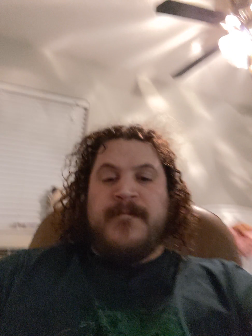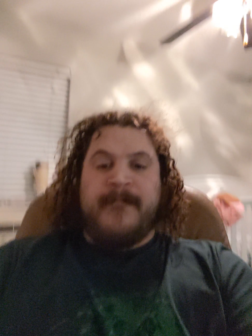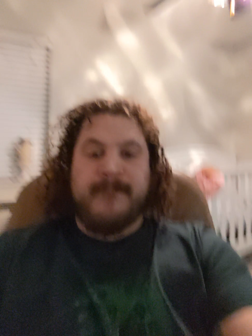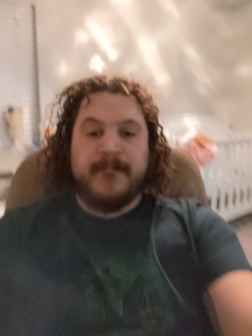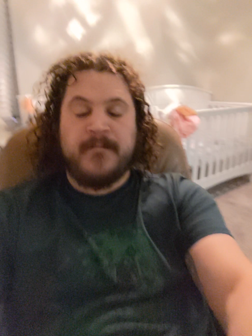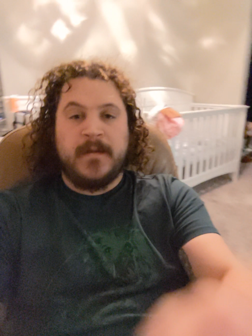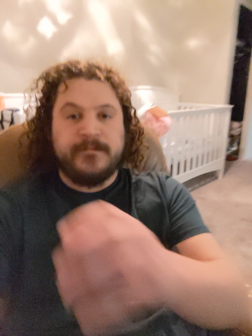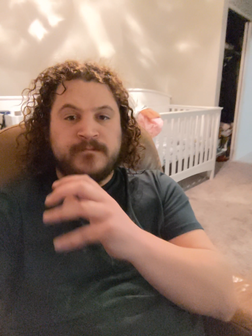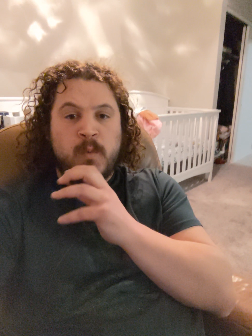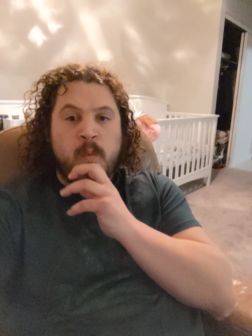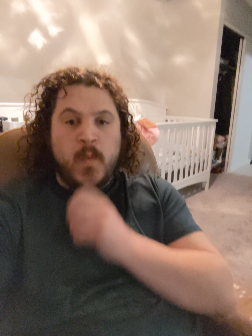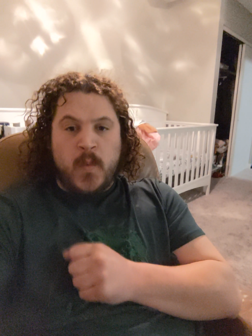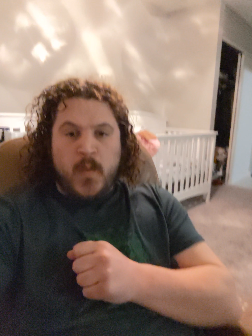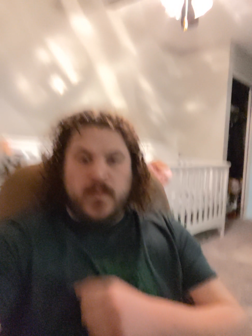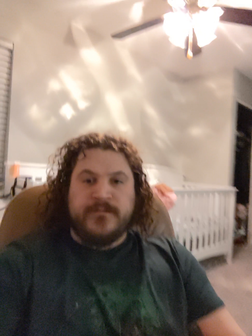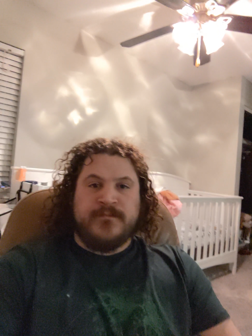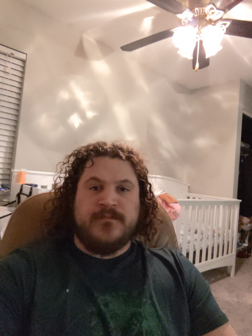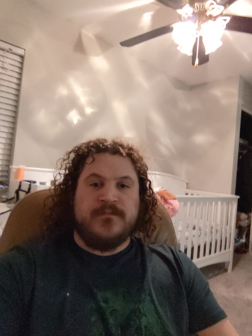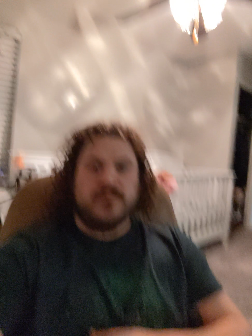old